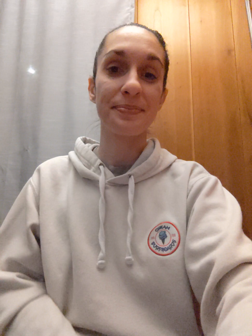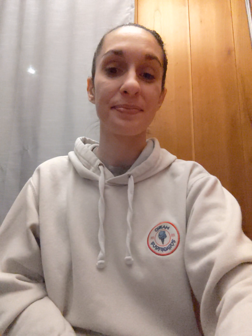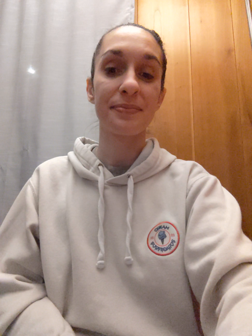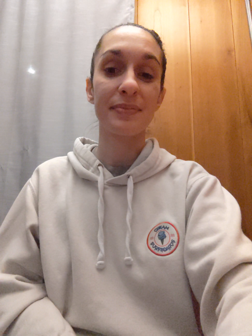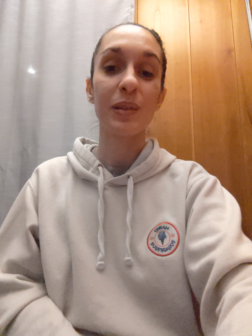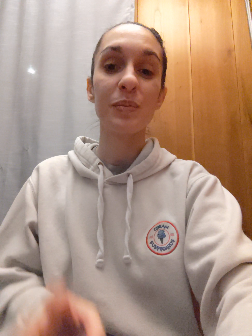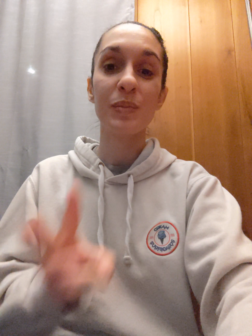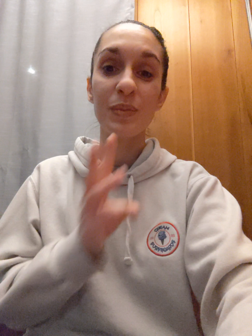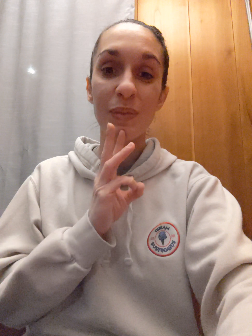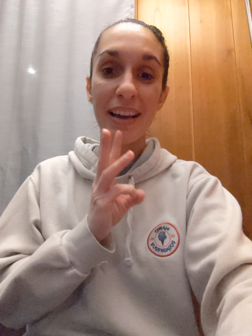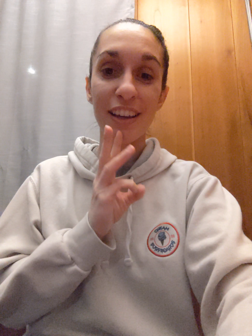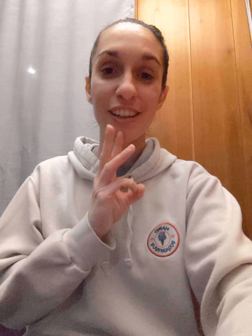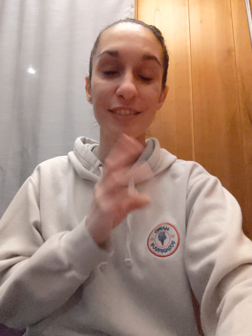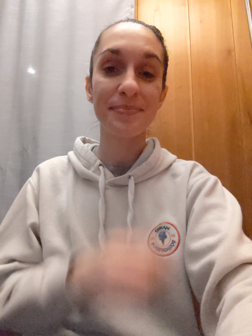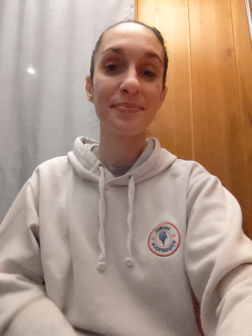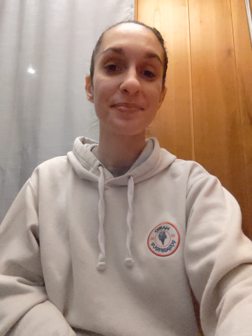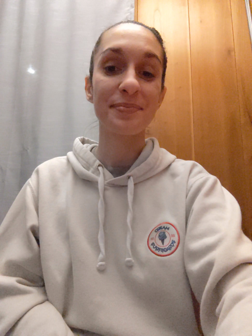water